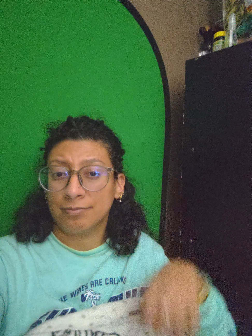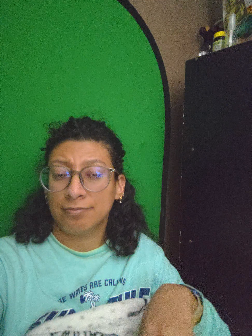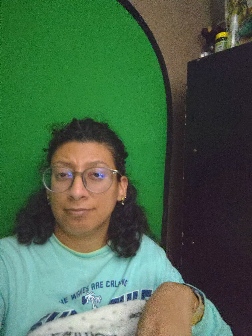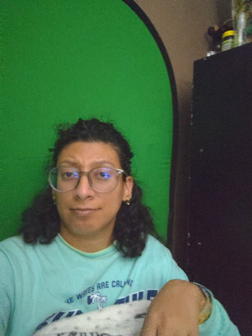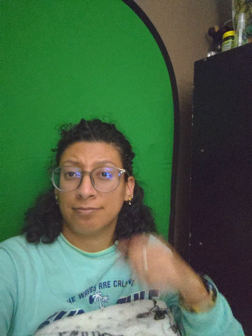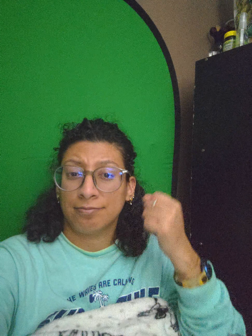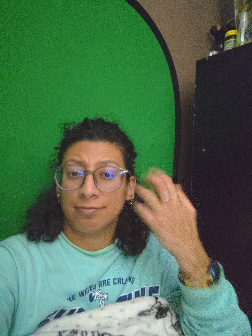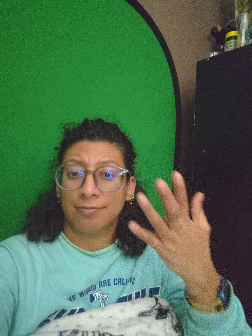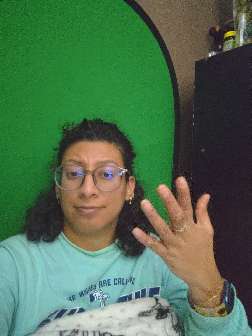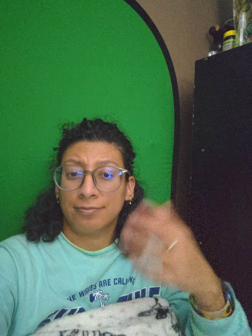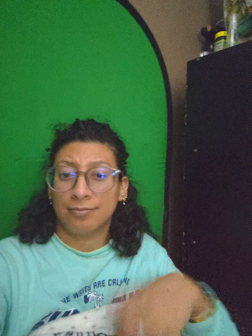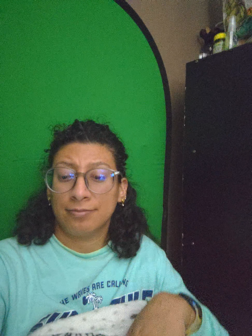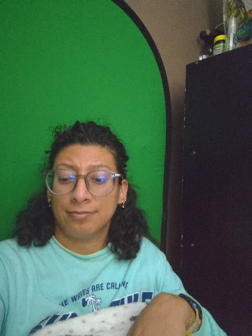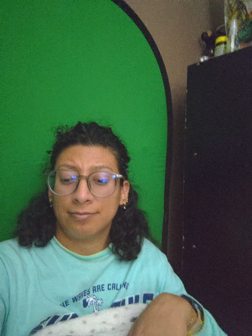many